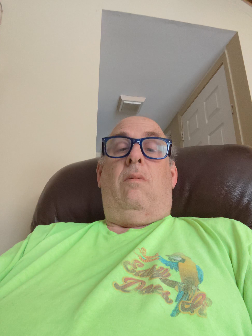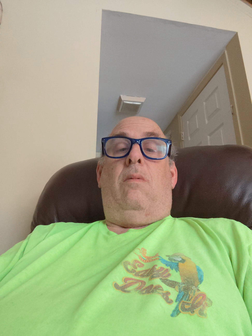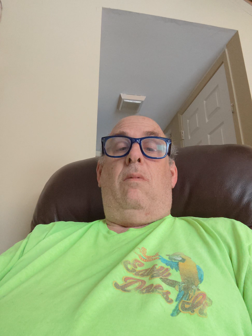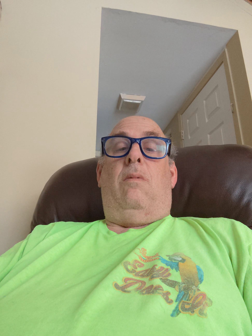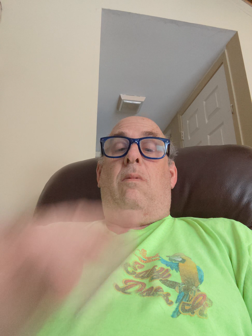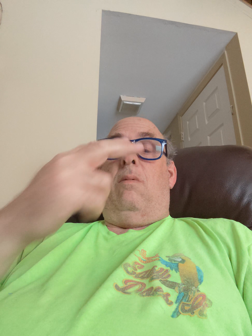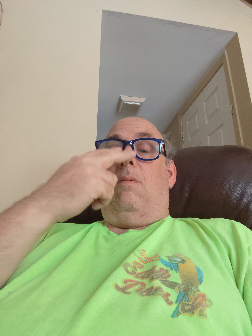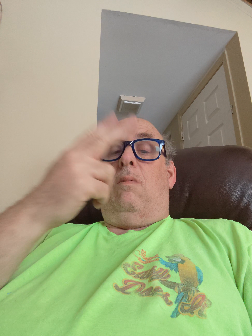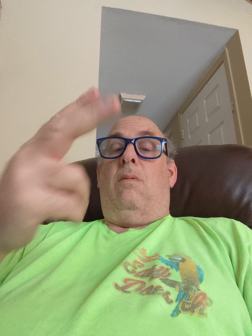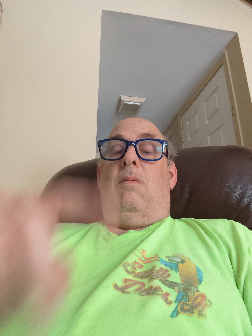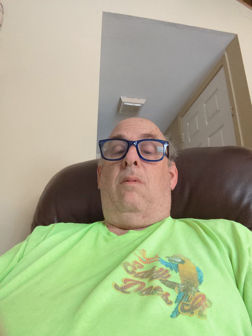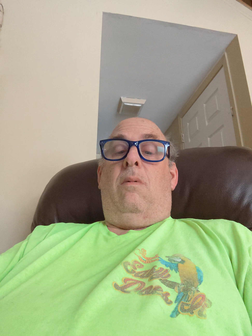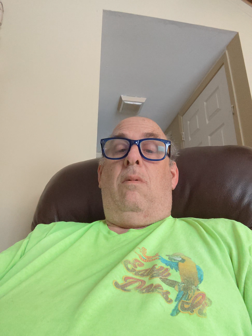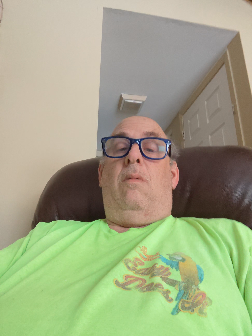see